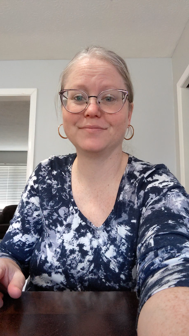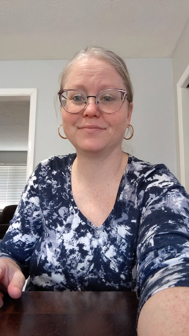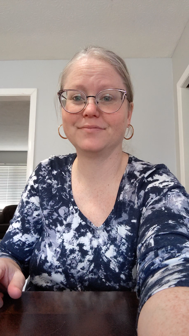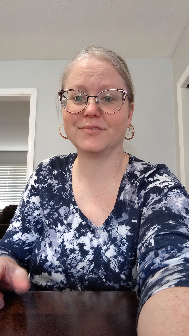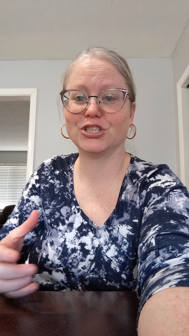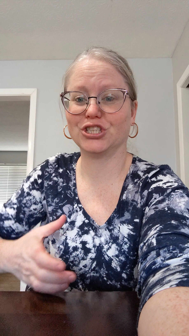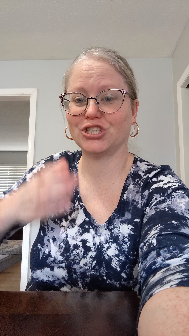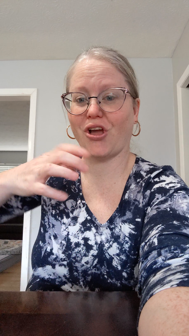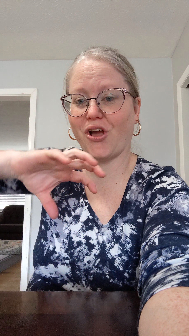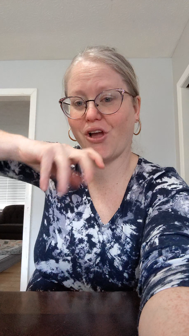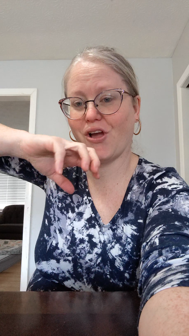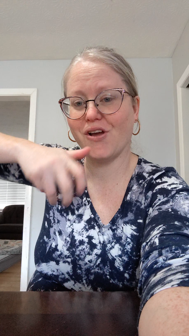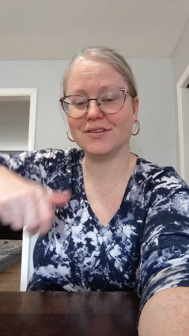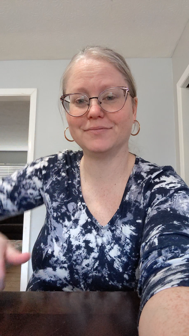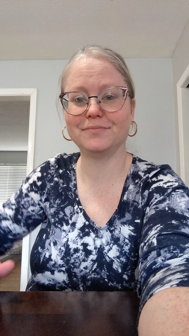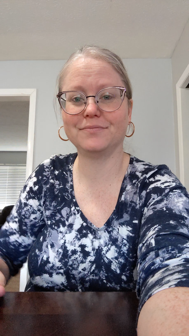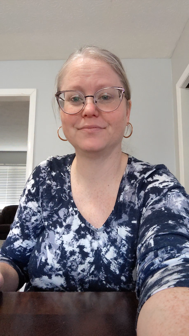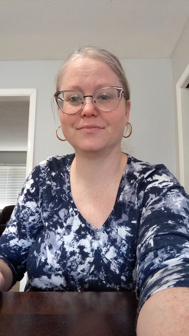jar